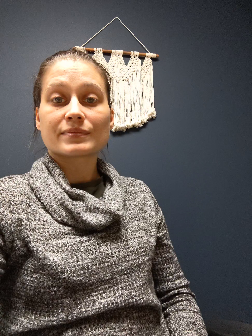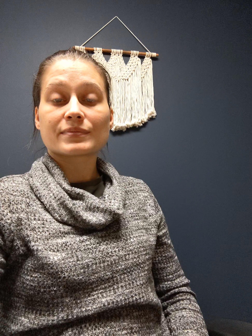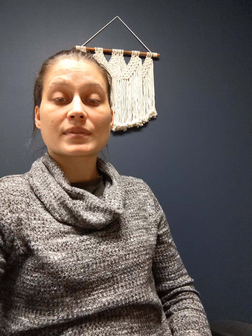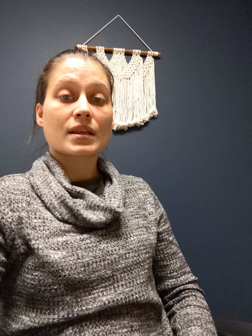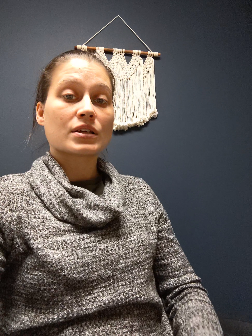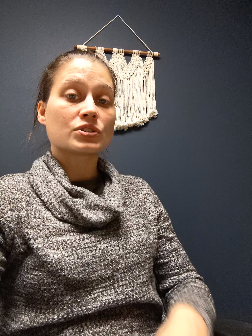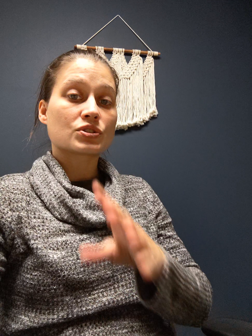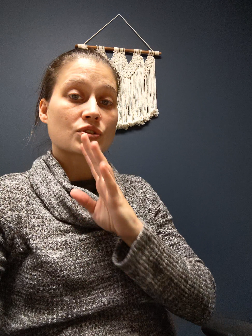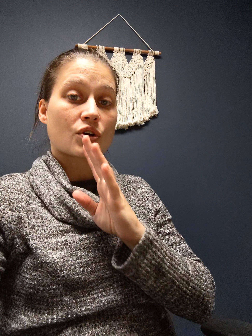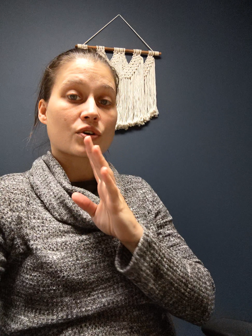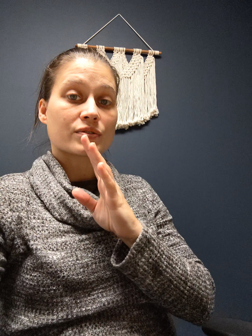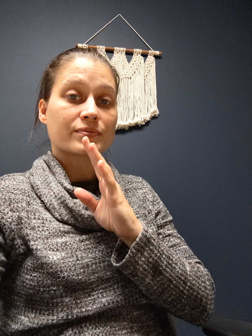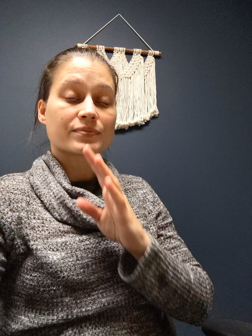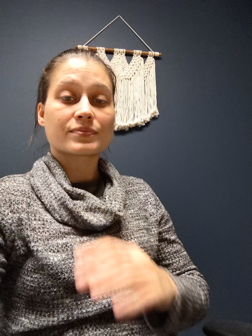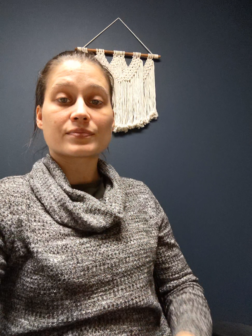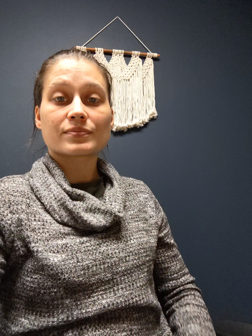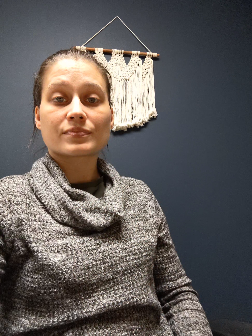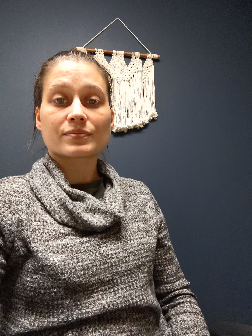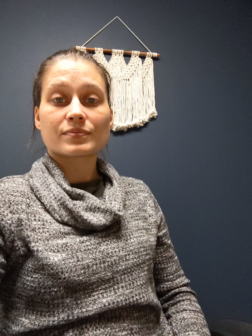talk